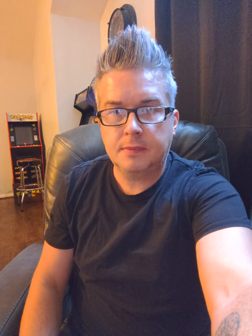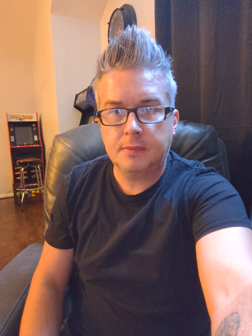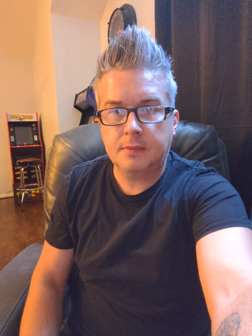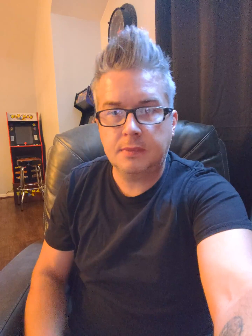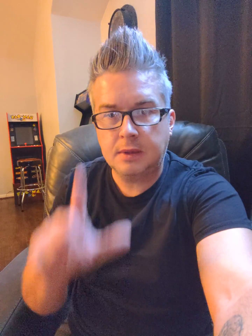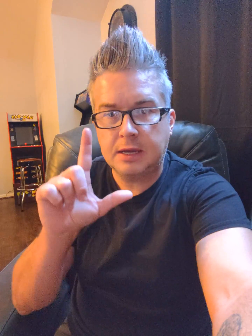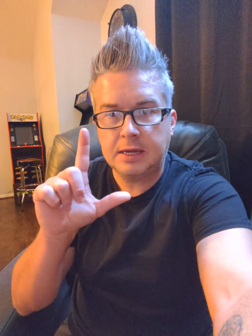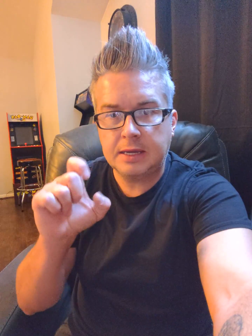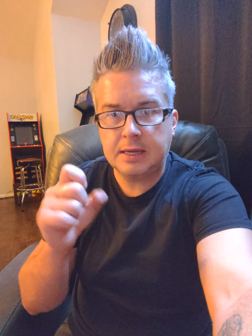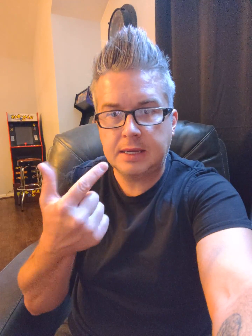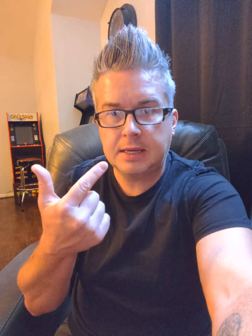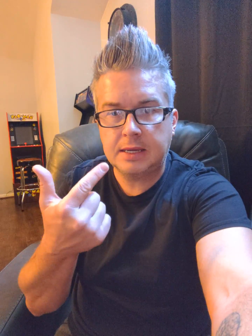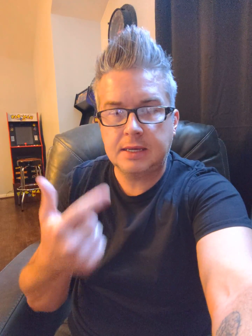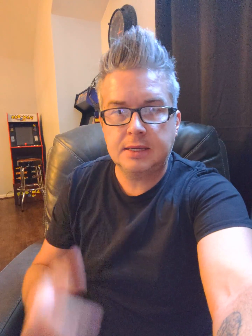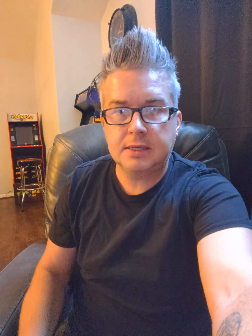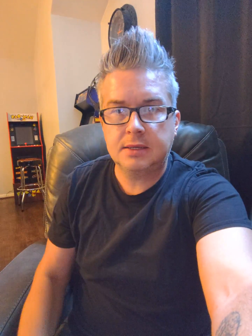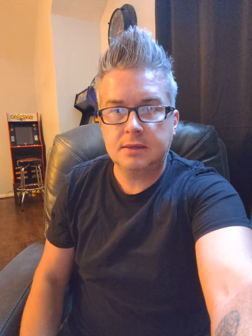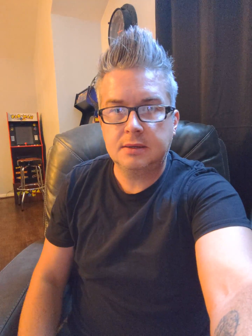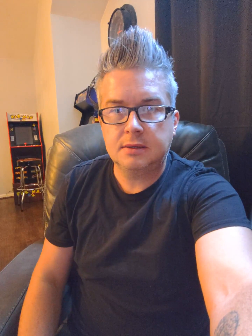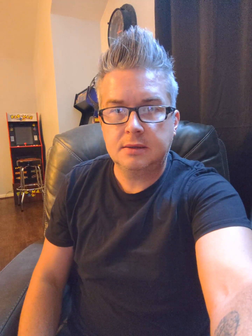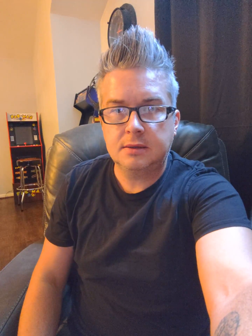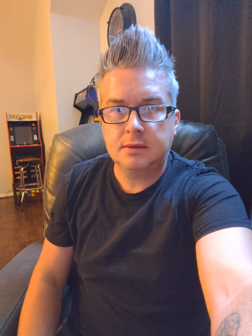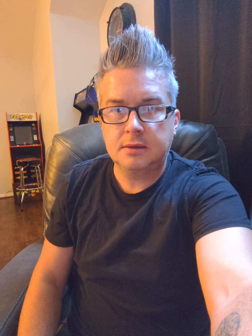leg